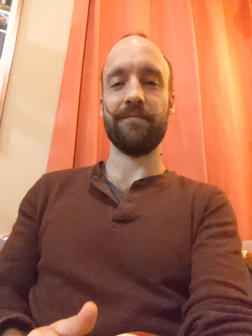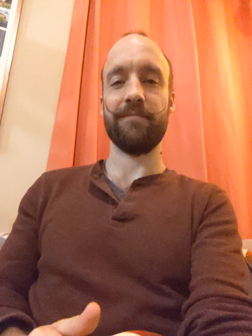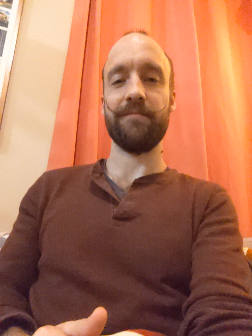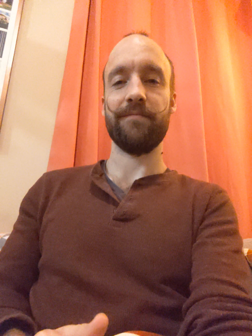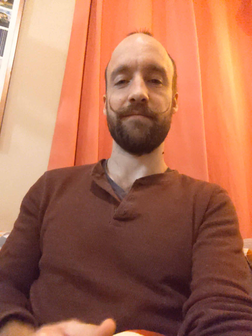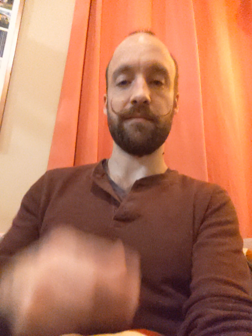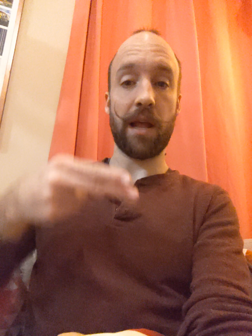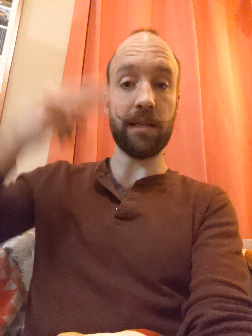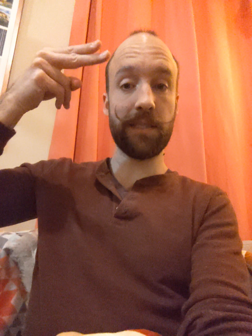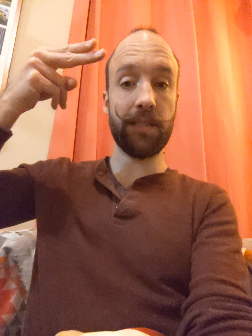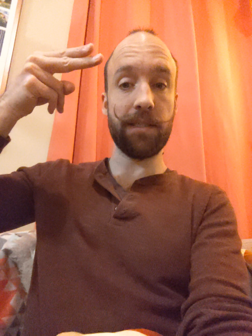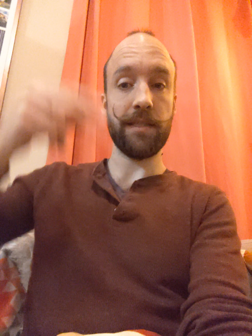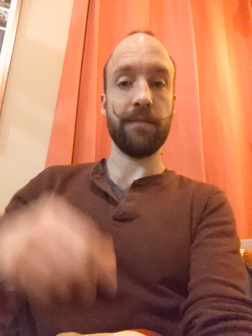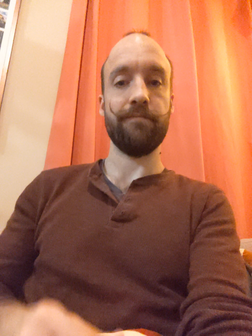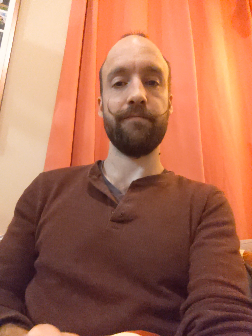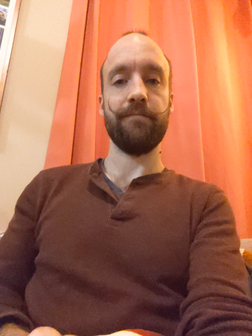high